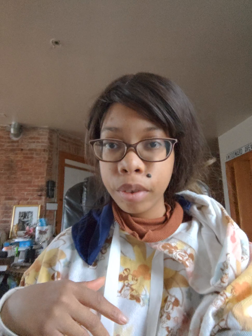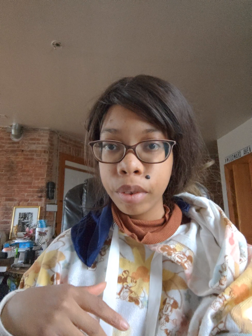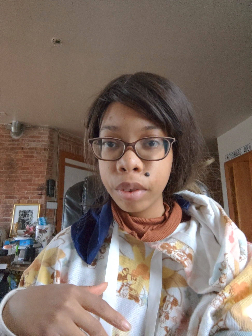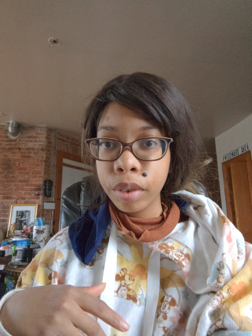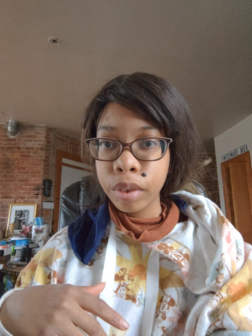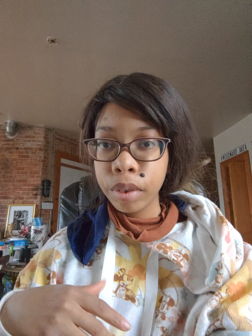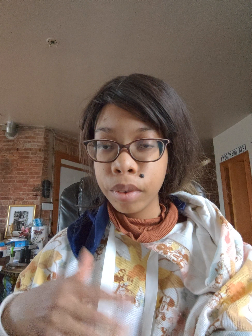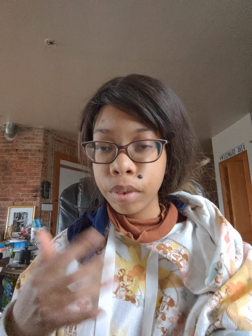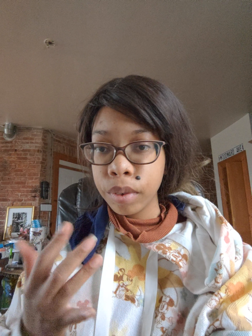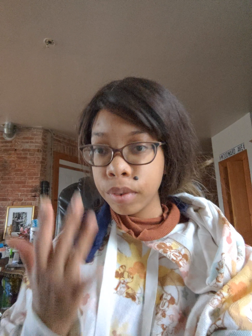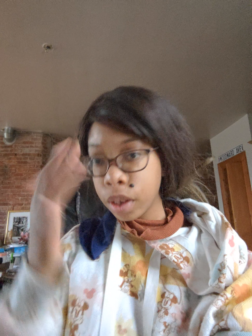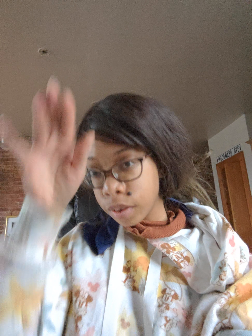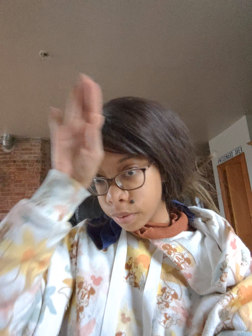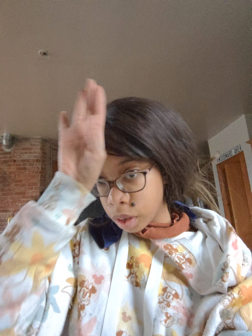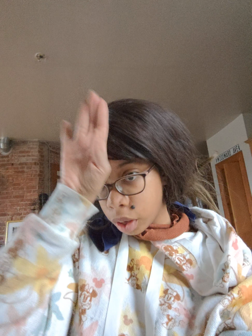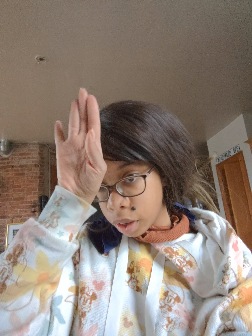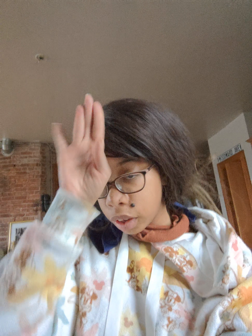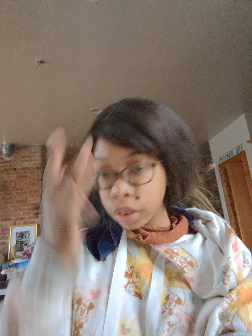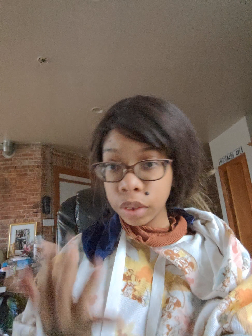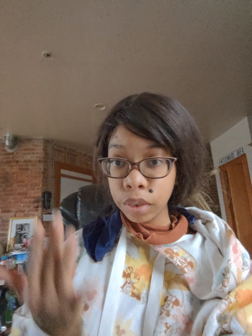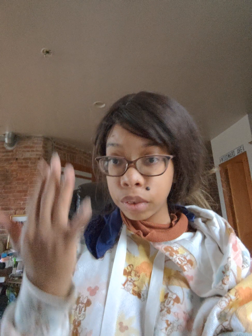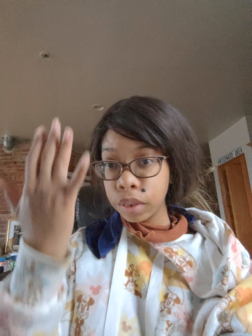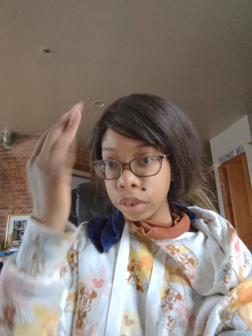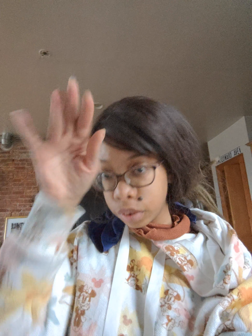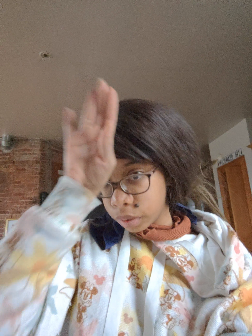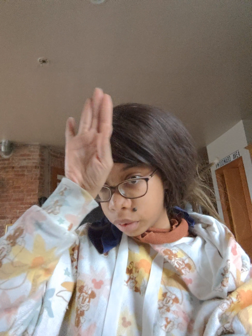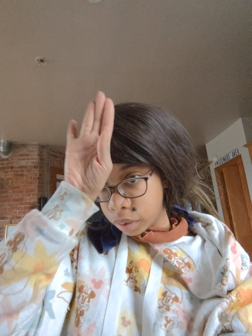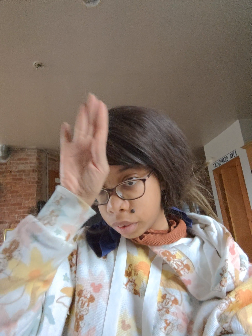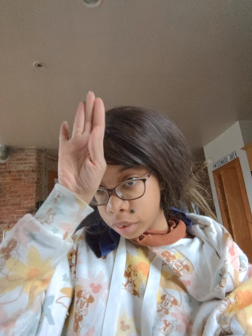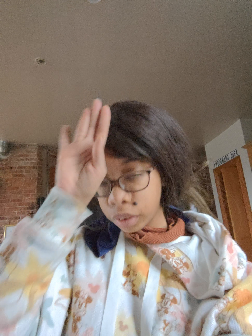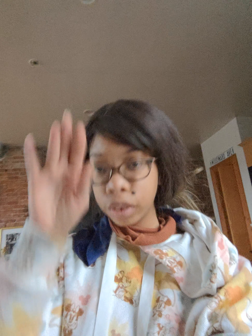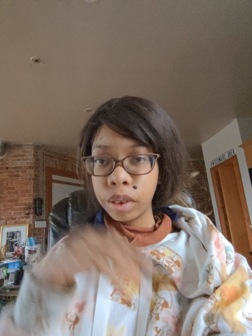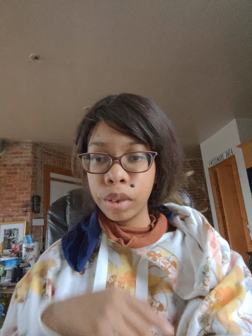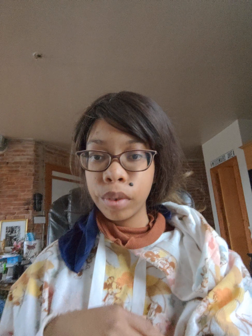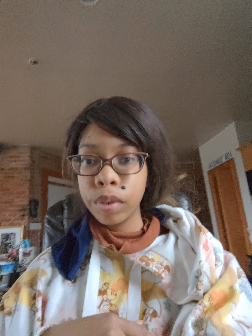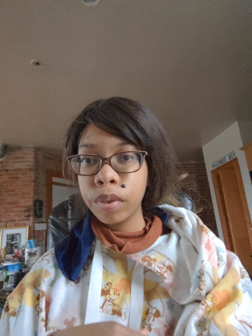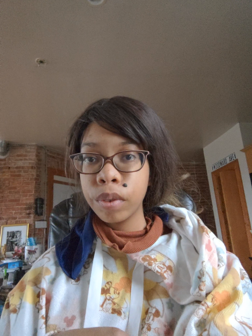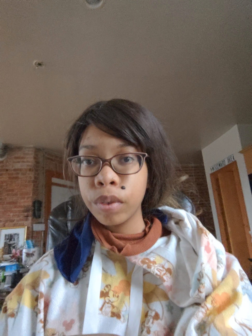fireman